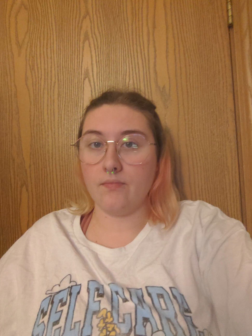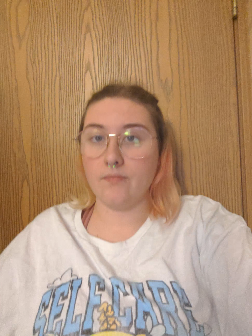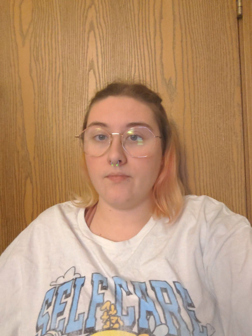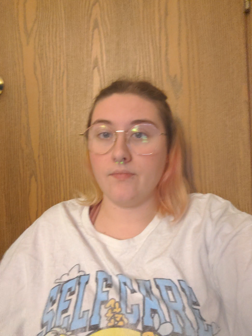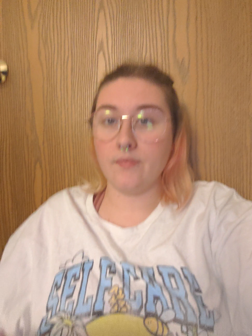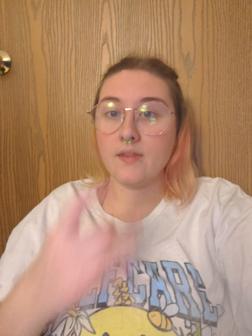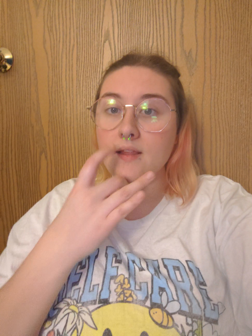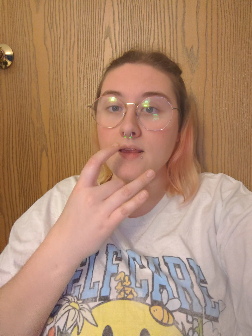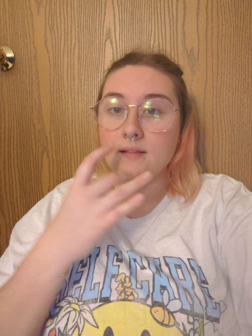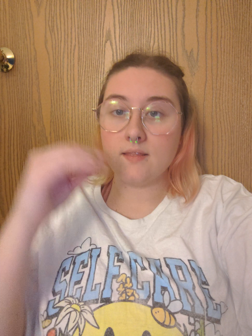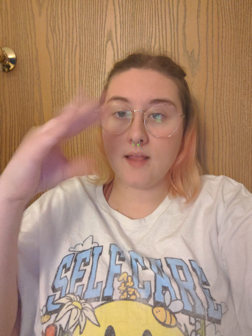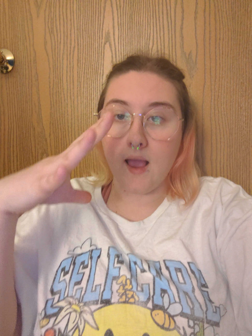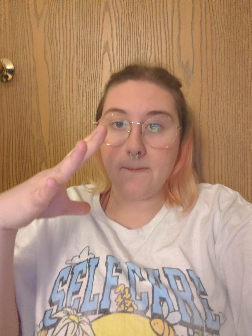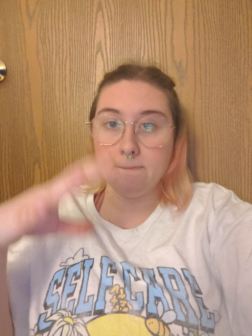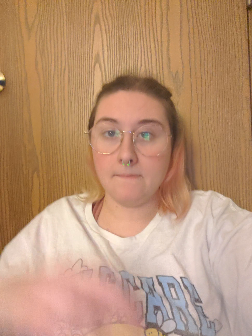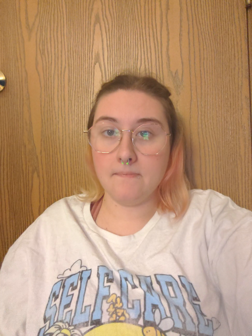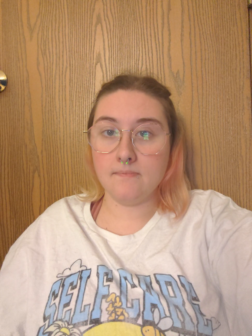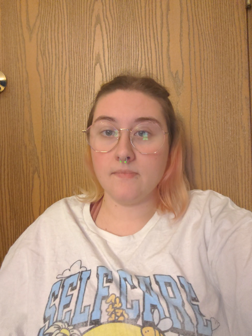lamp